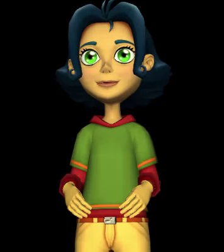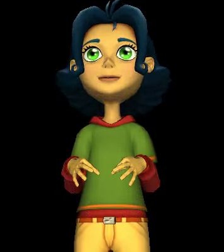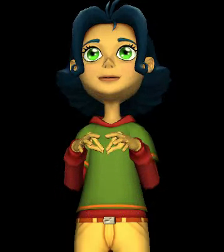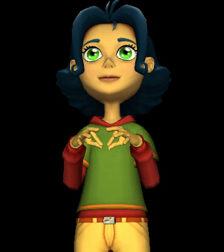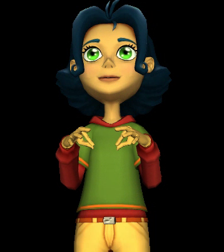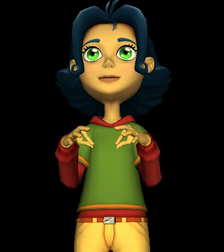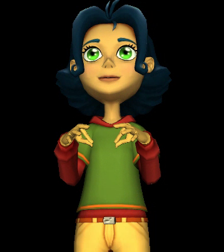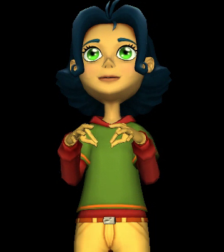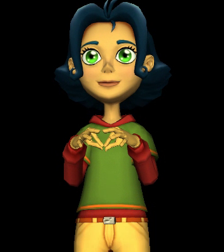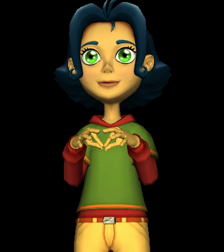غرفة